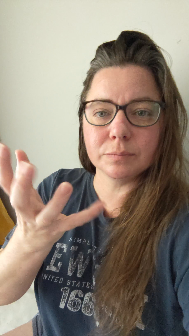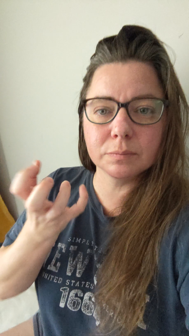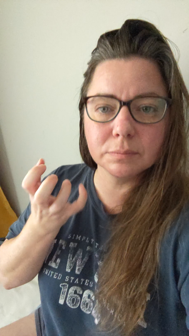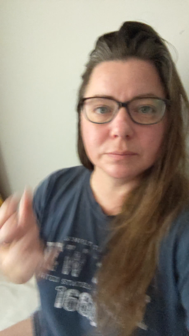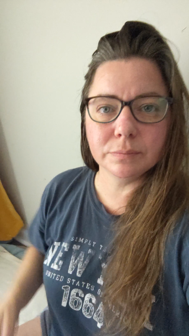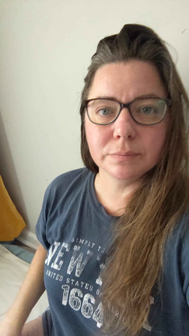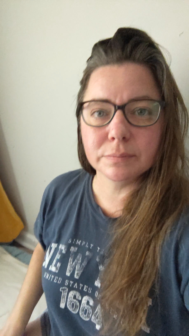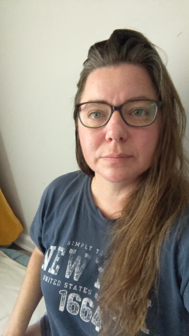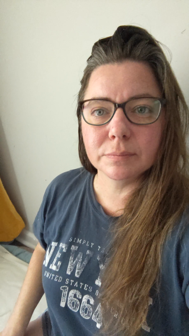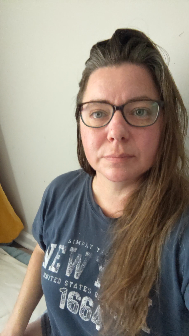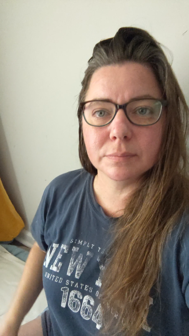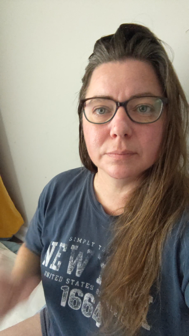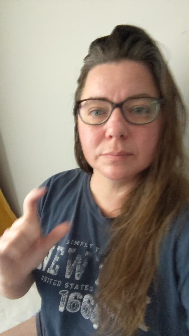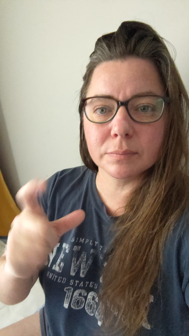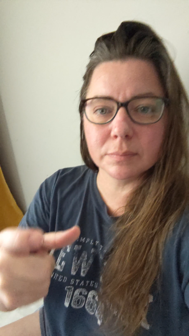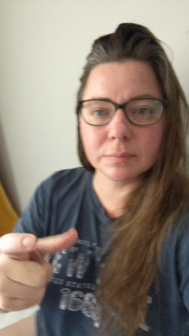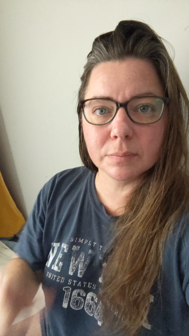present